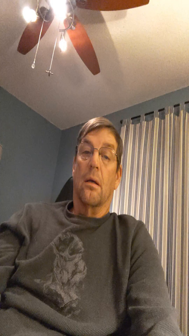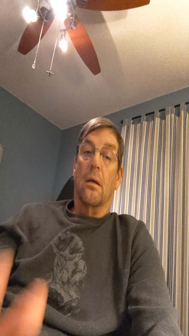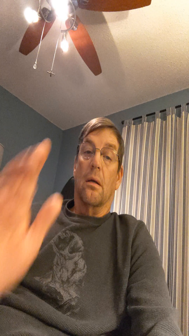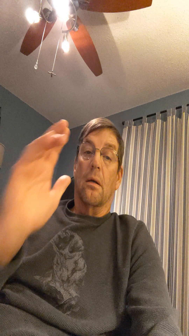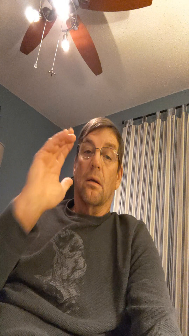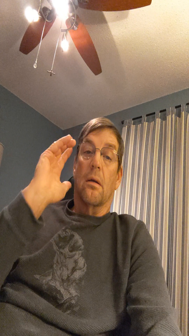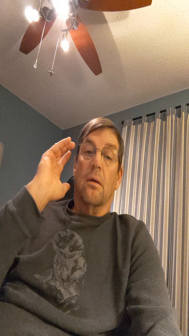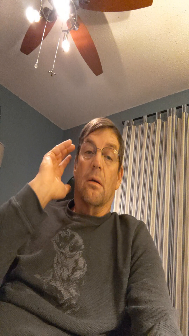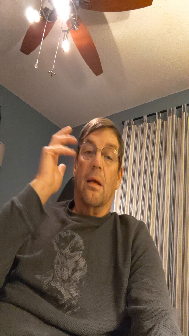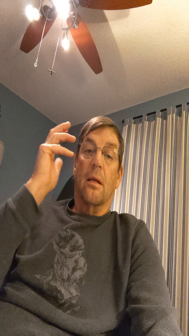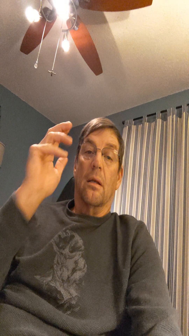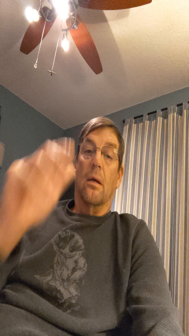radio